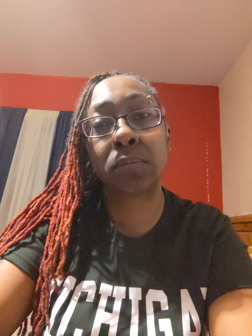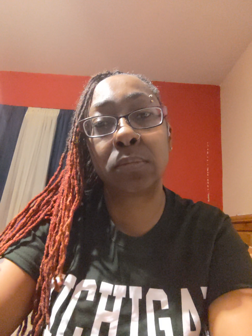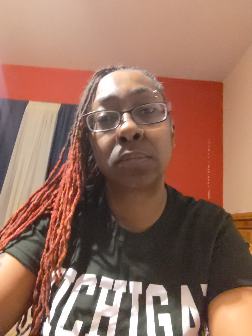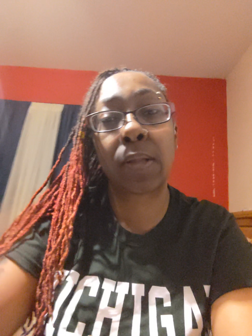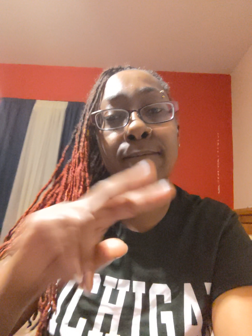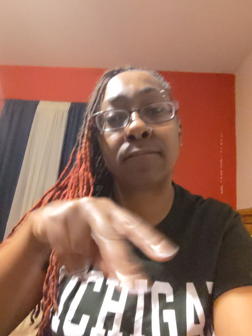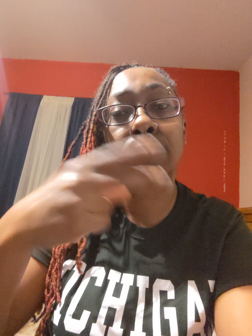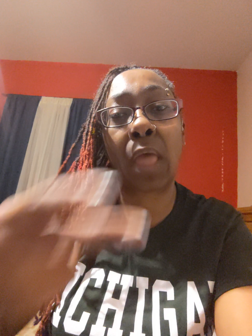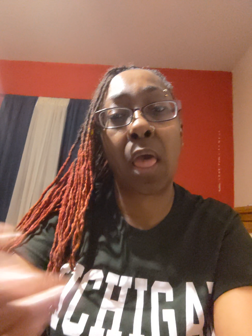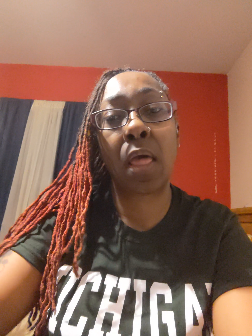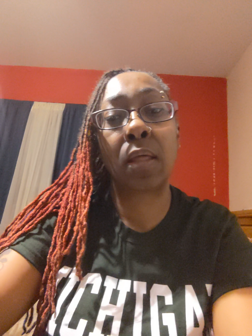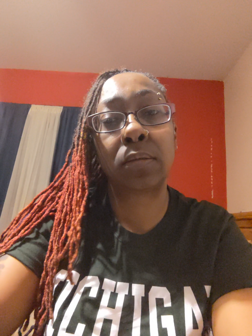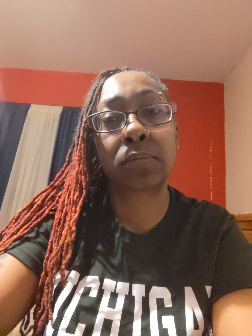fall